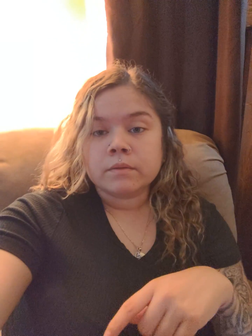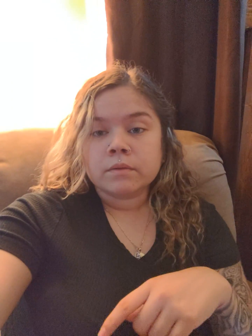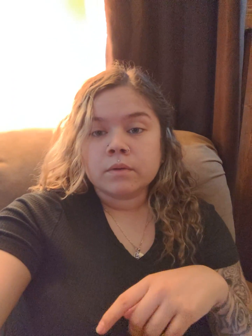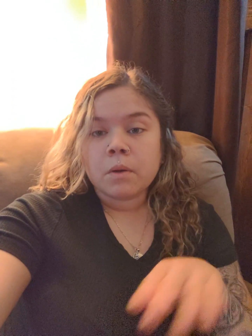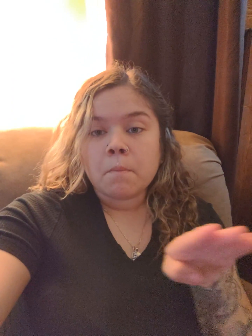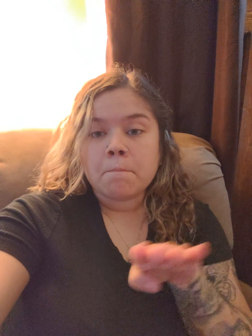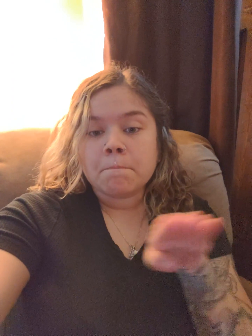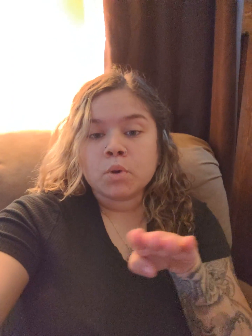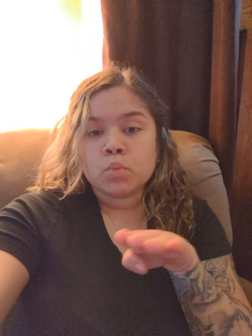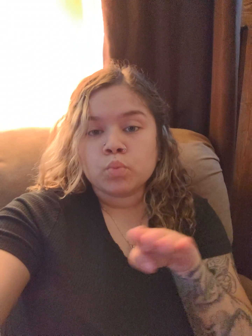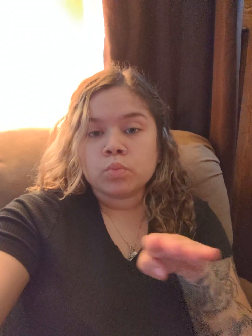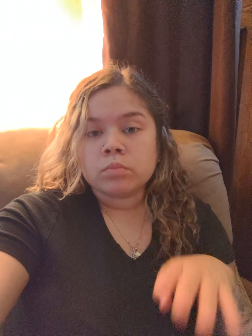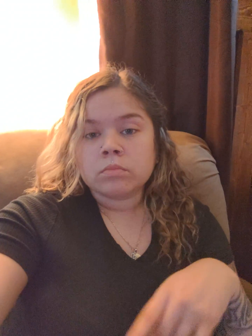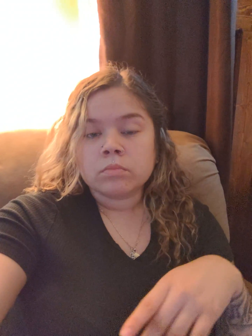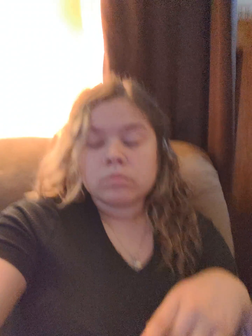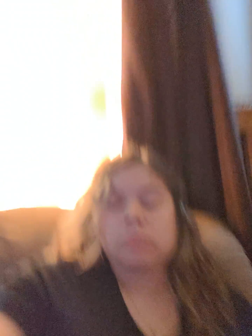boots